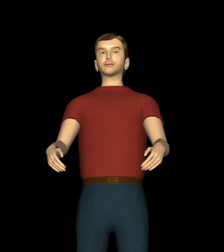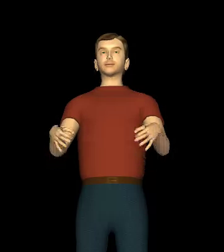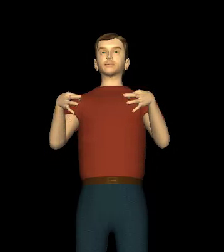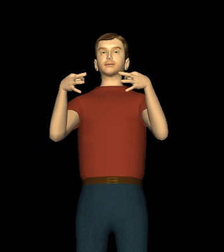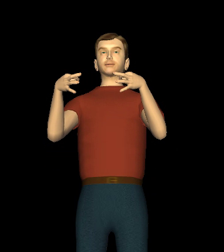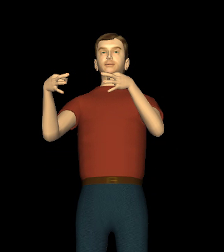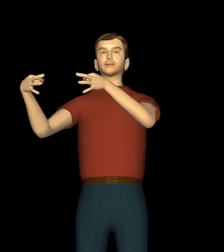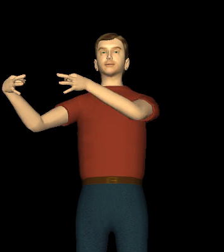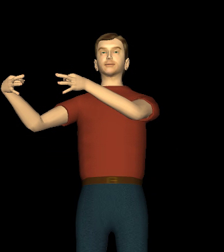مجتهد